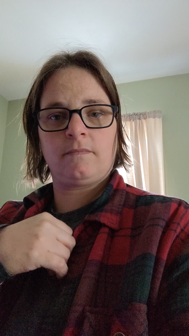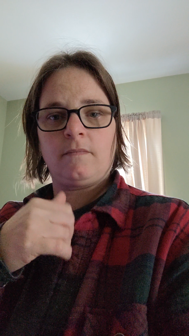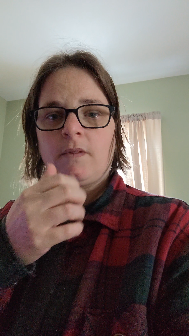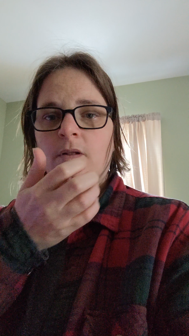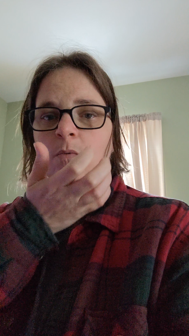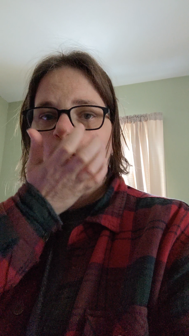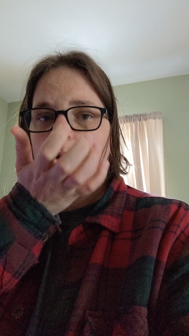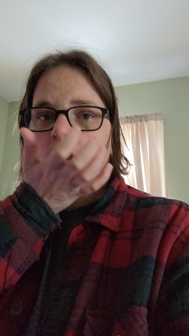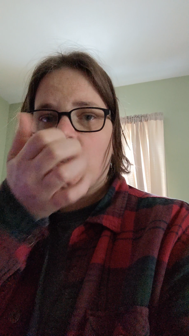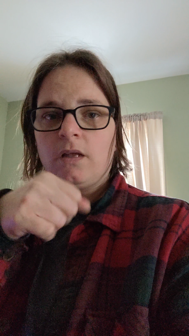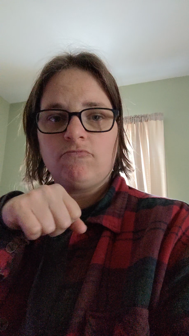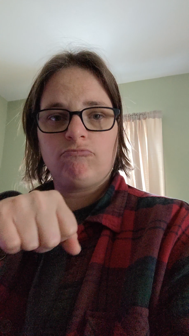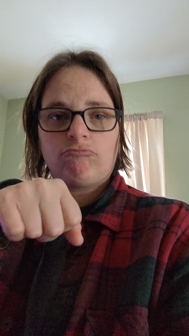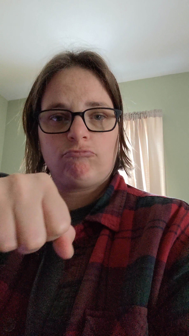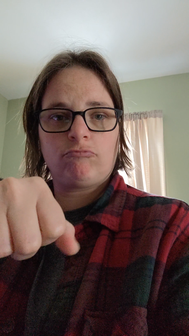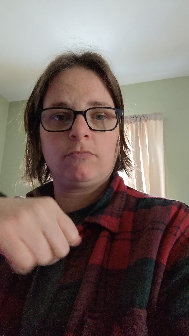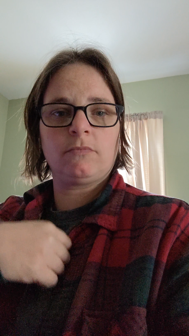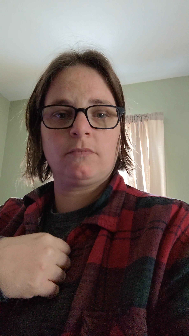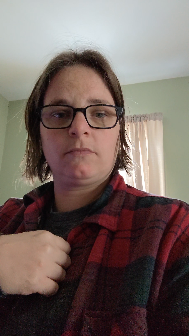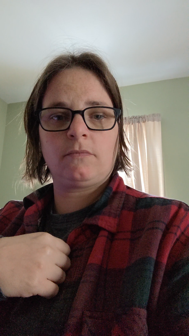lawn mower